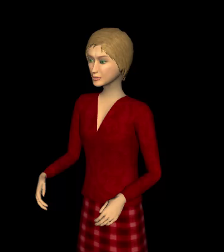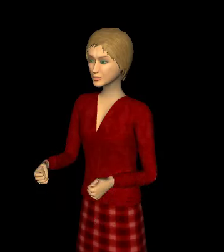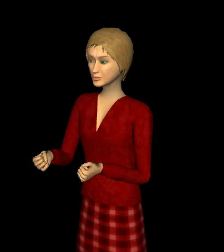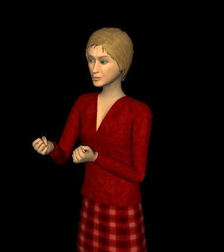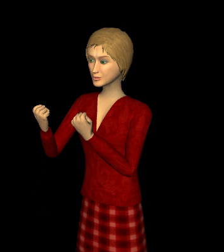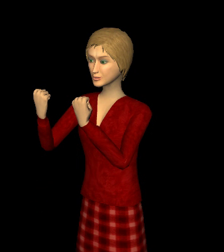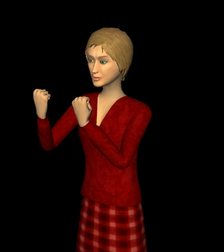قوي